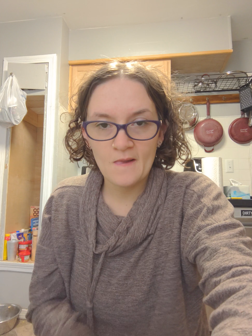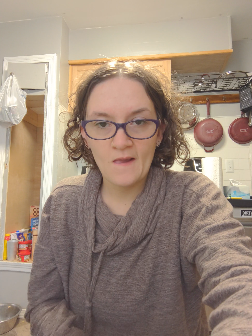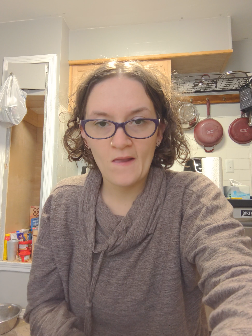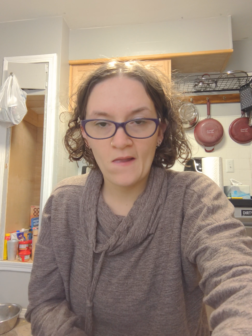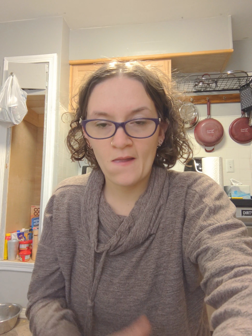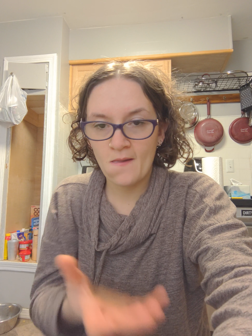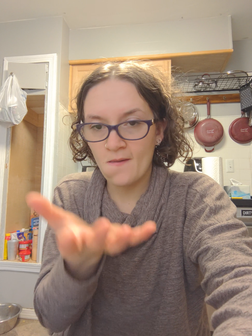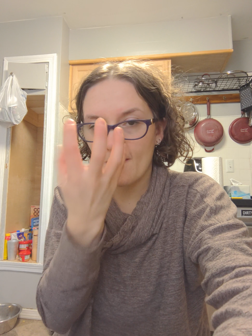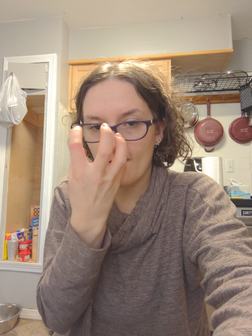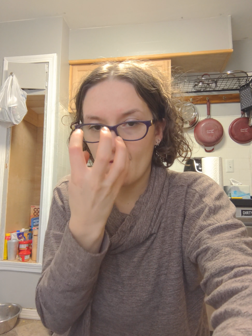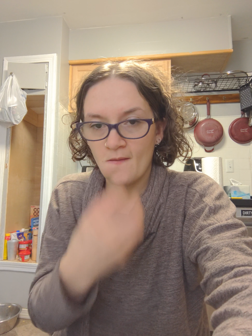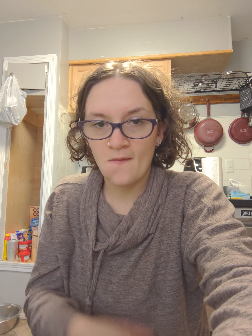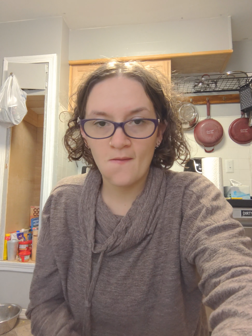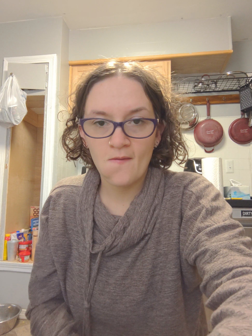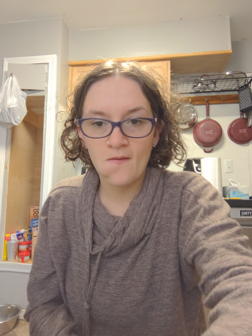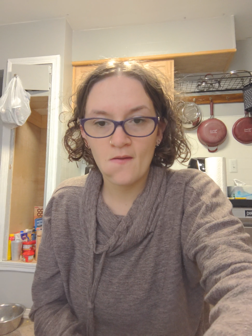mad